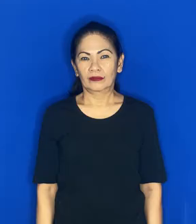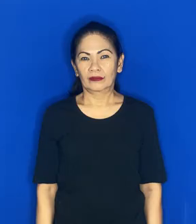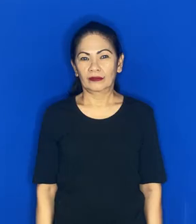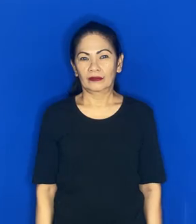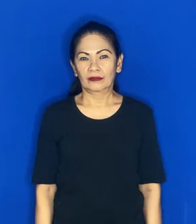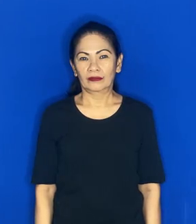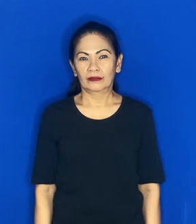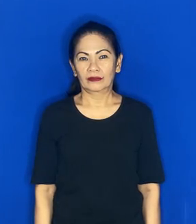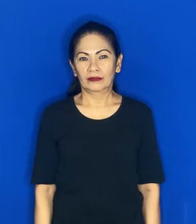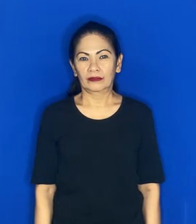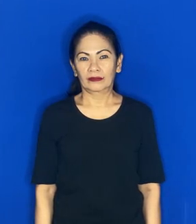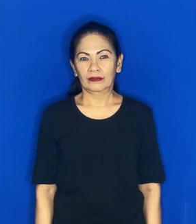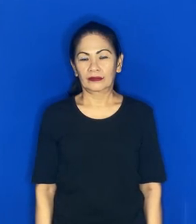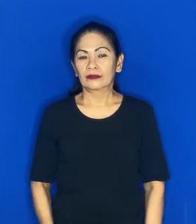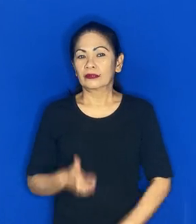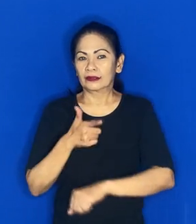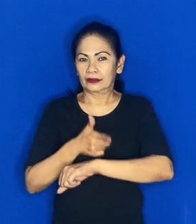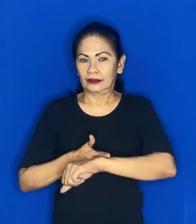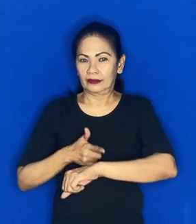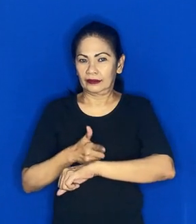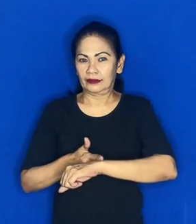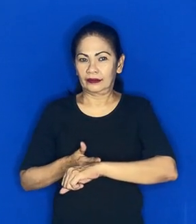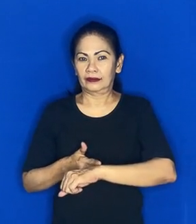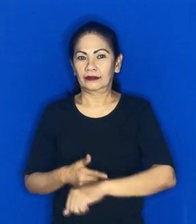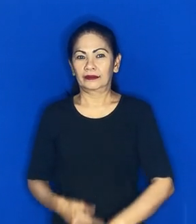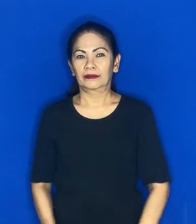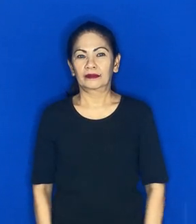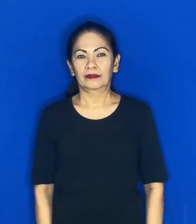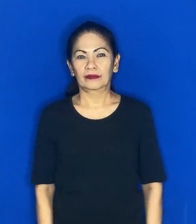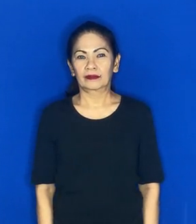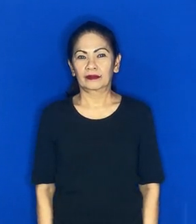gray